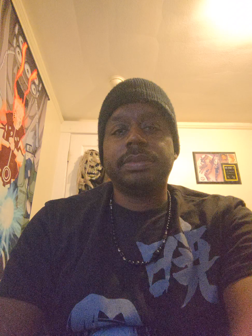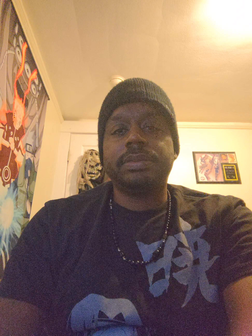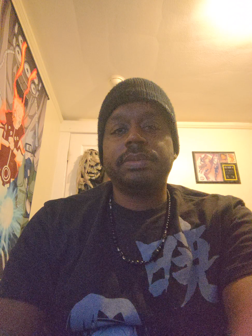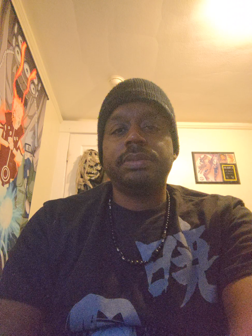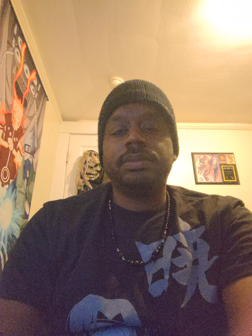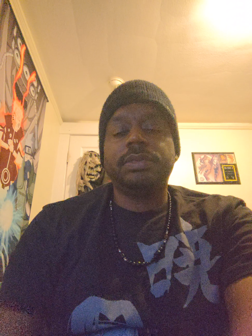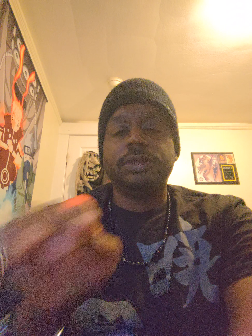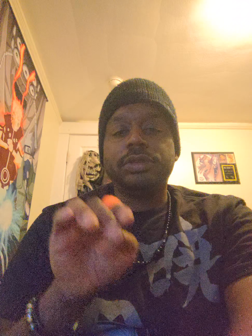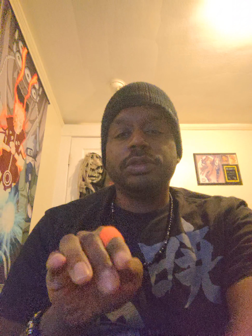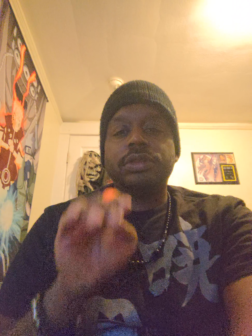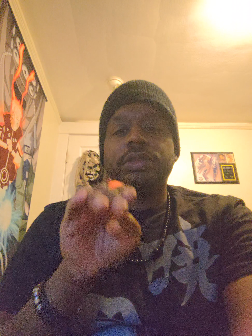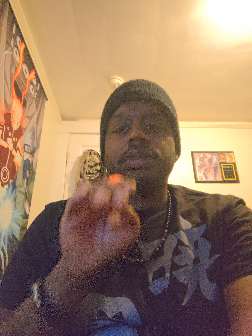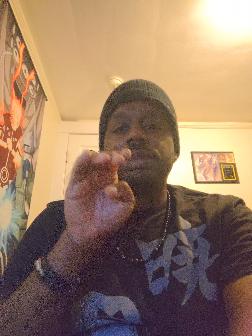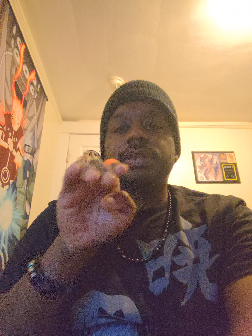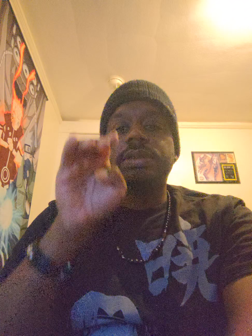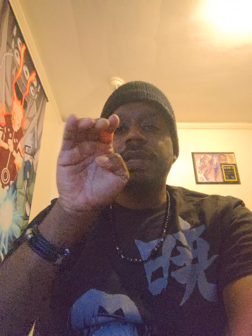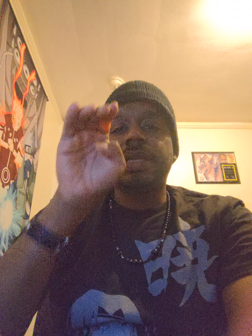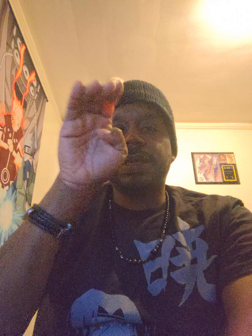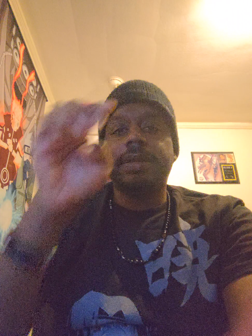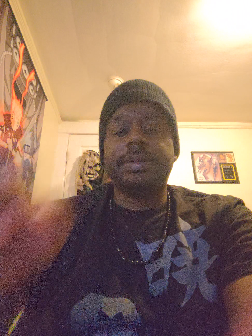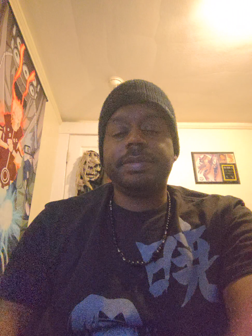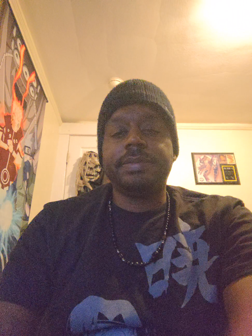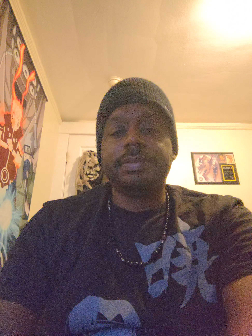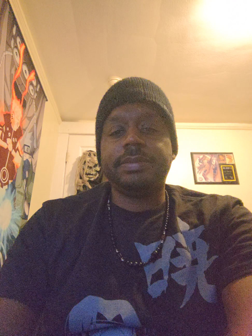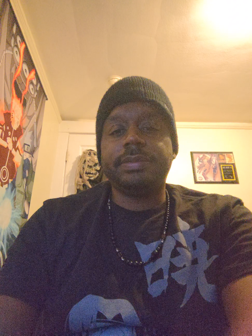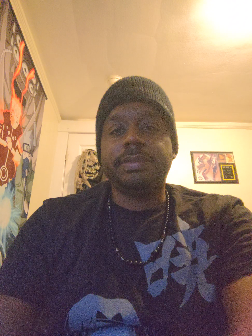stairs